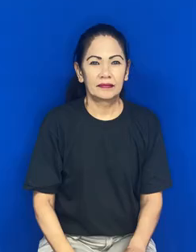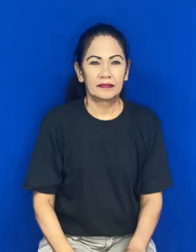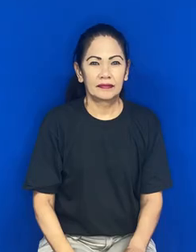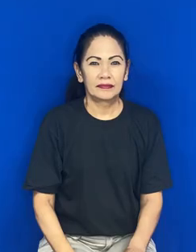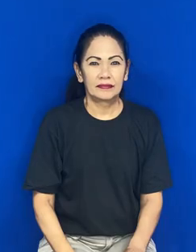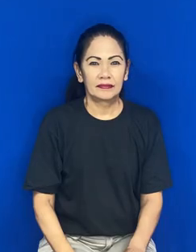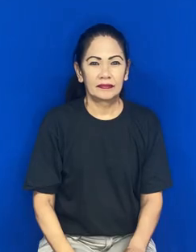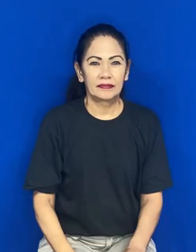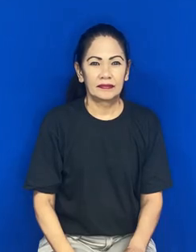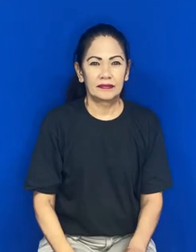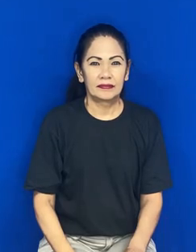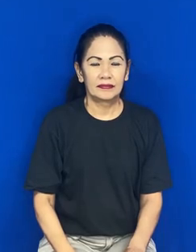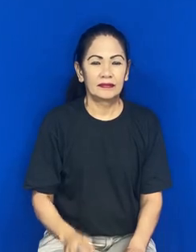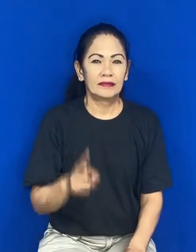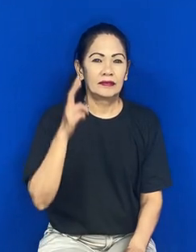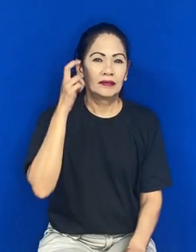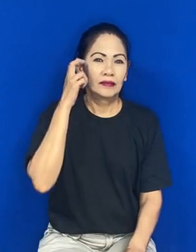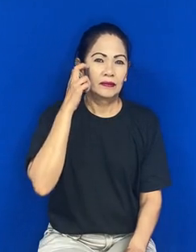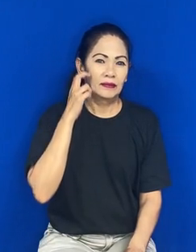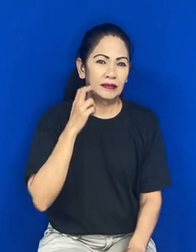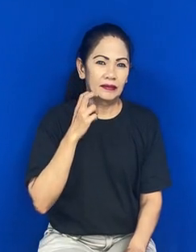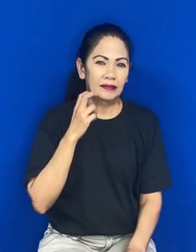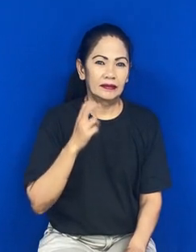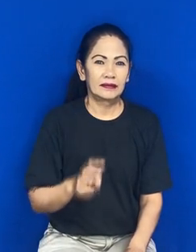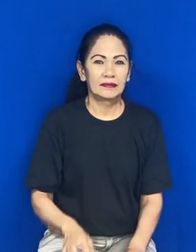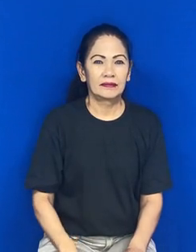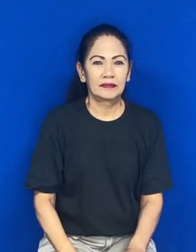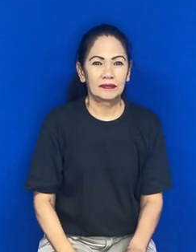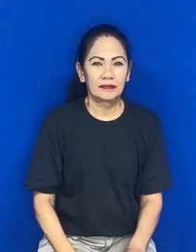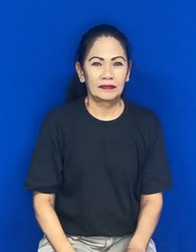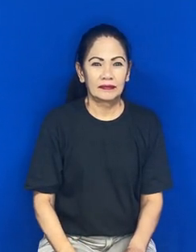wine